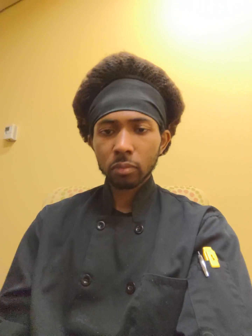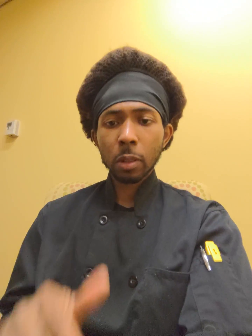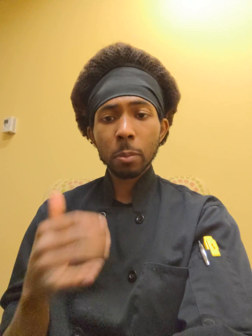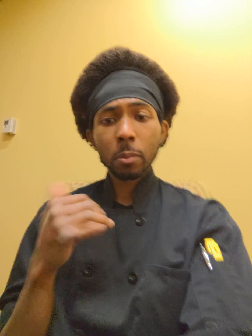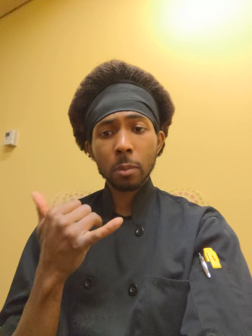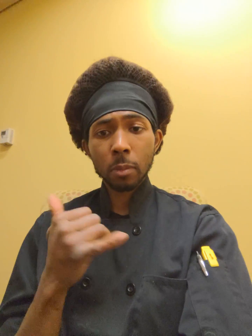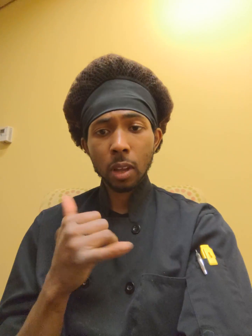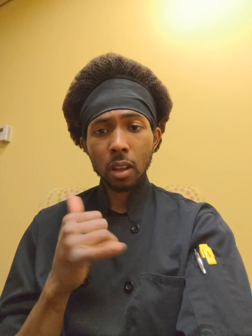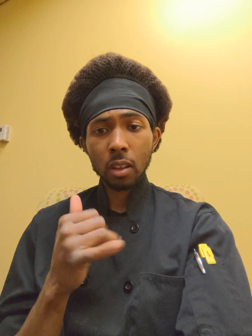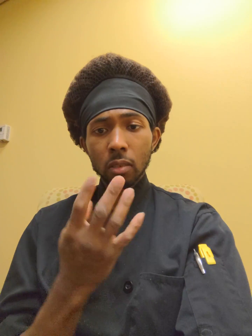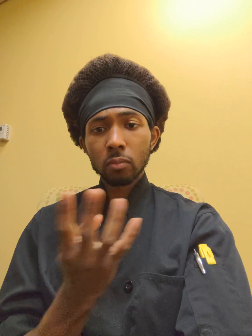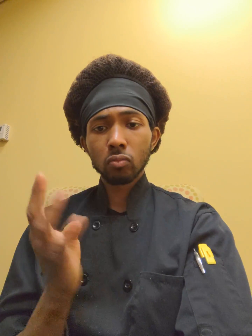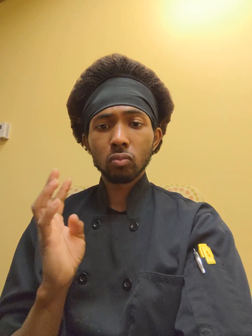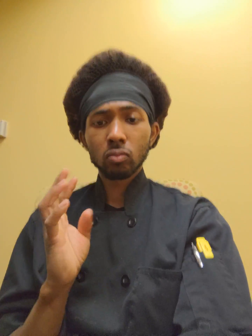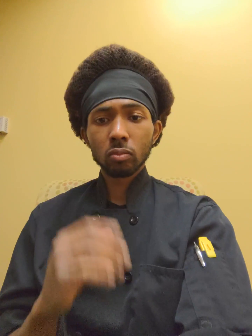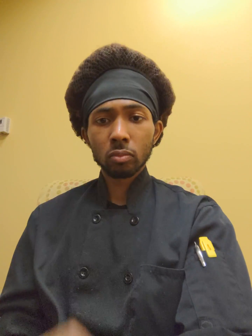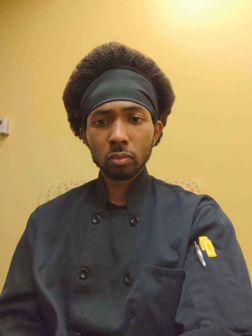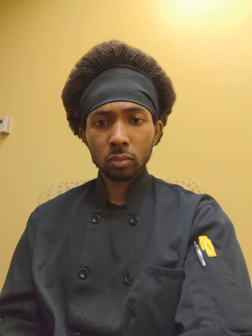playpen